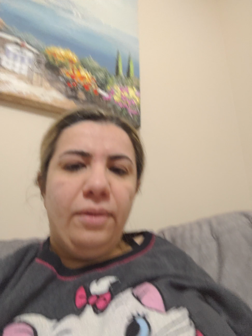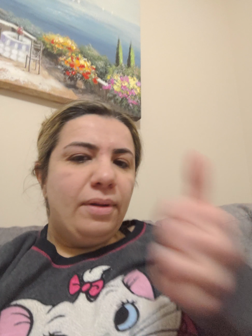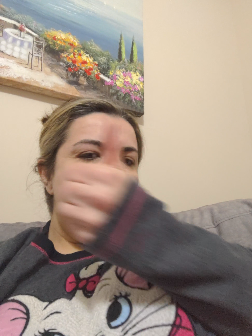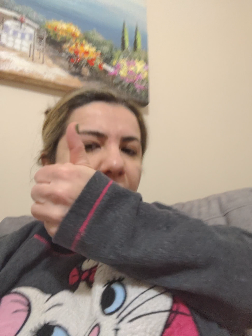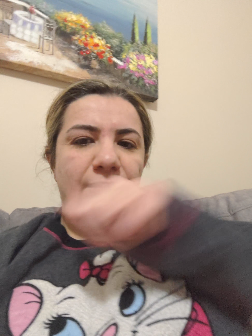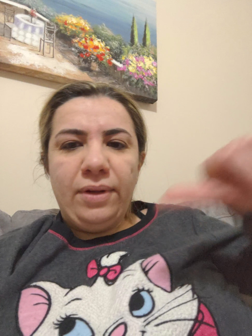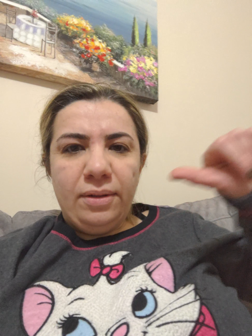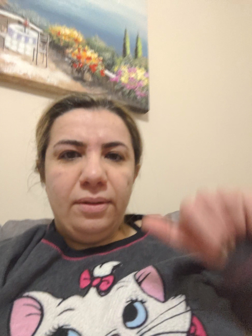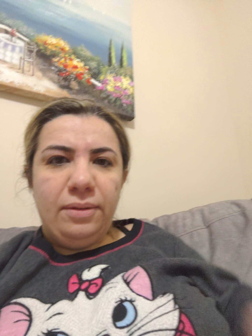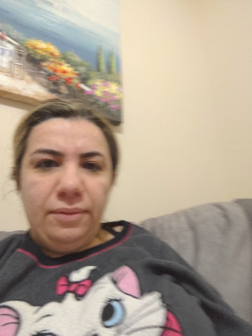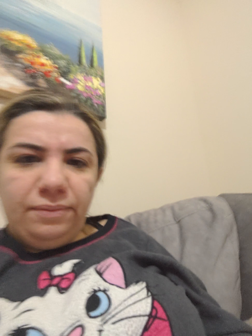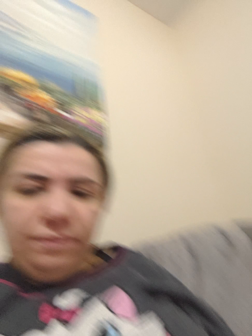any